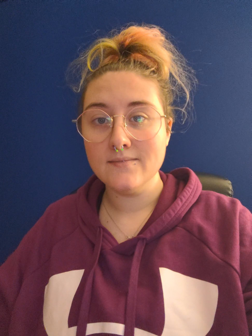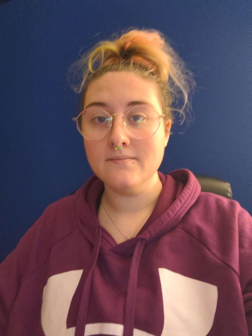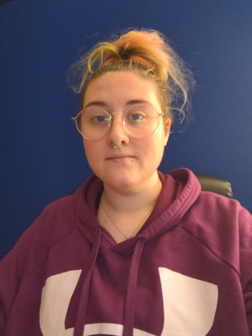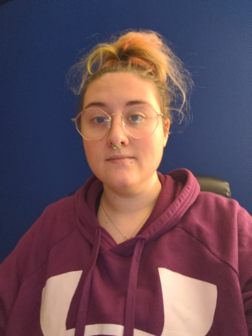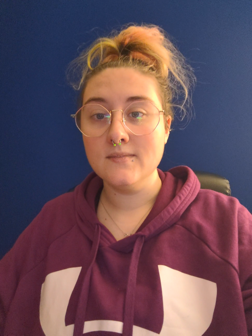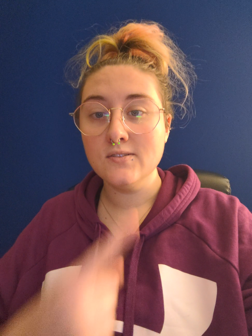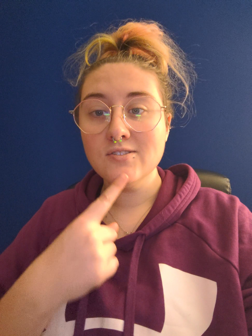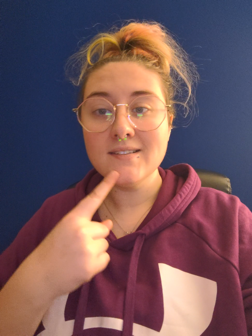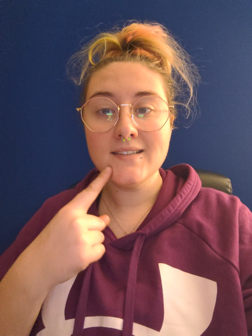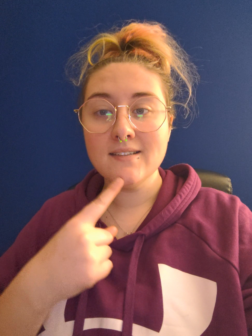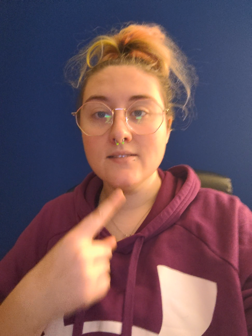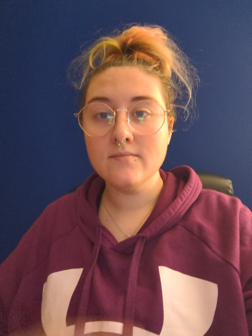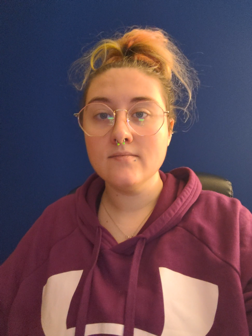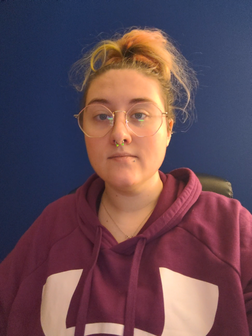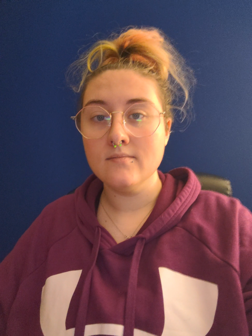chin